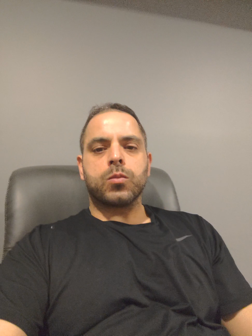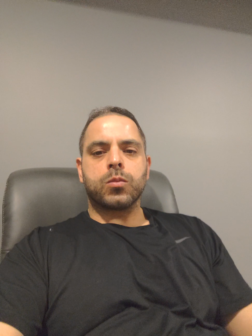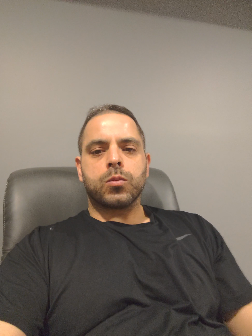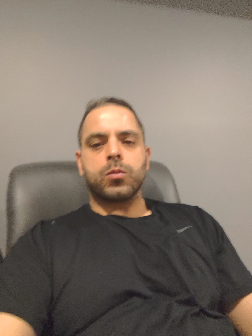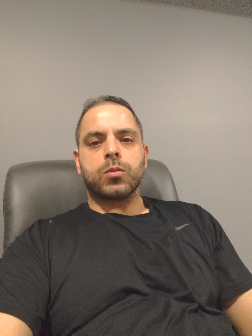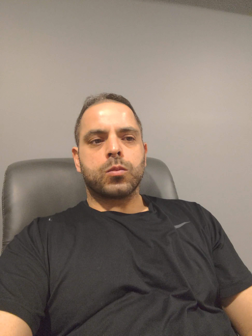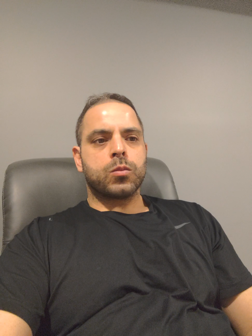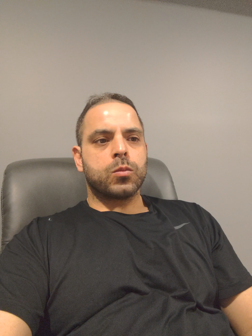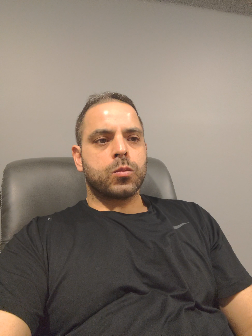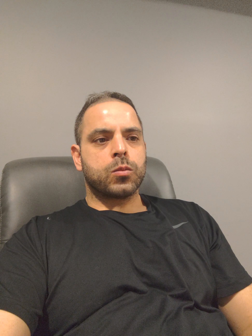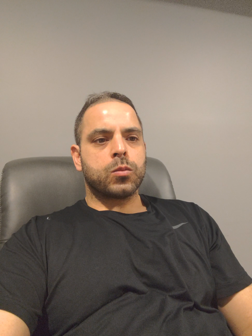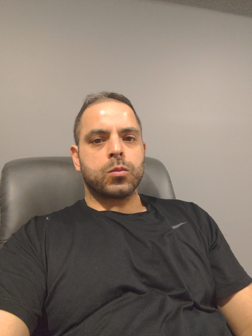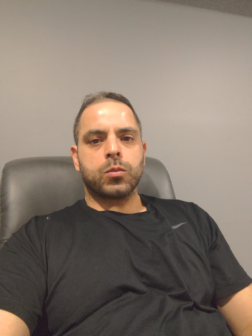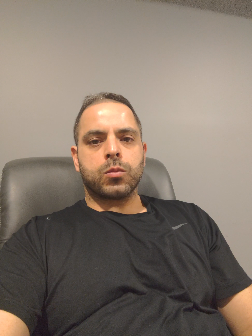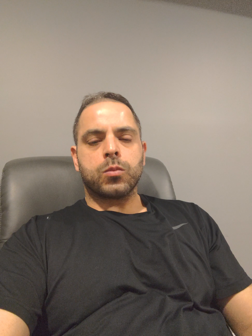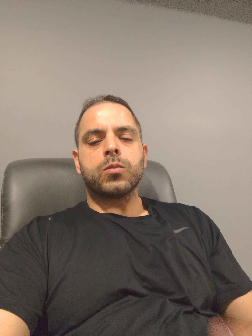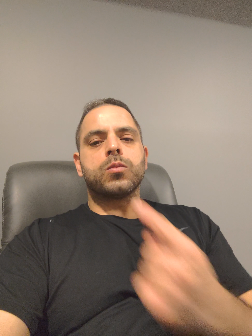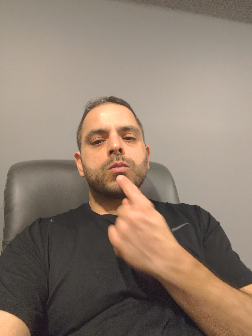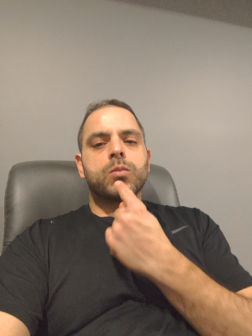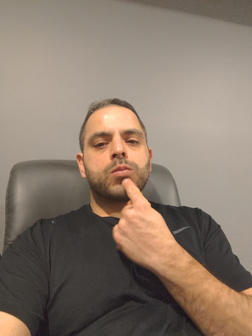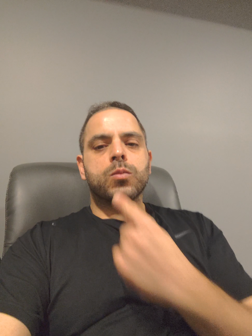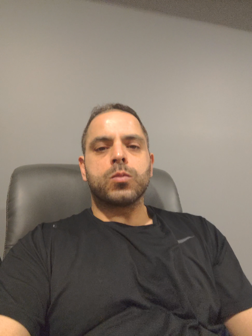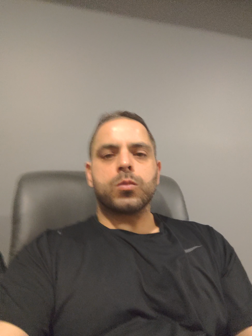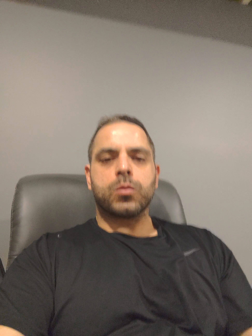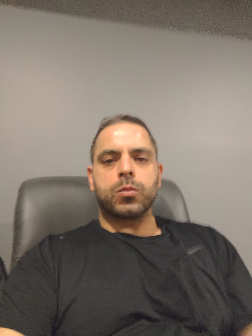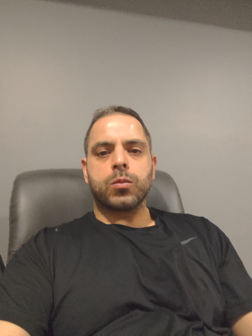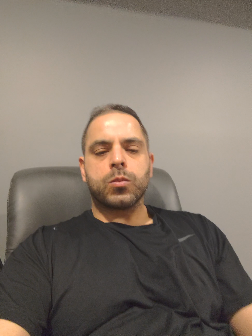say